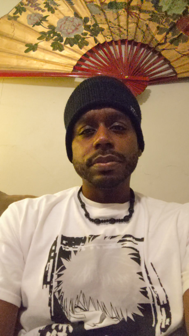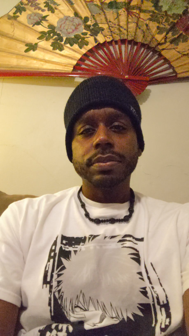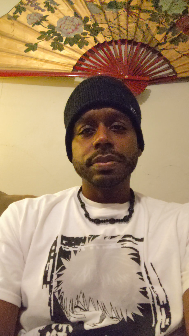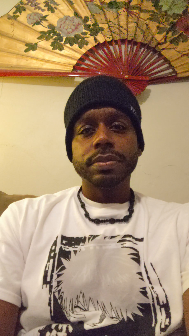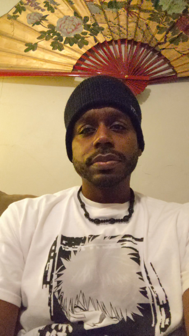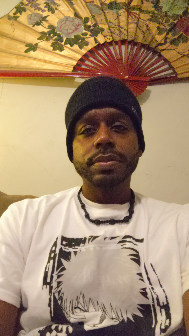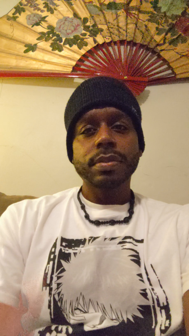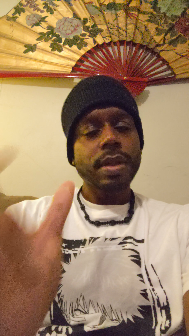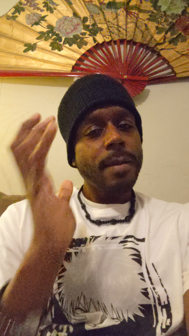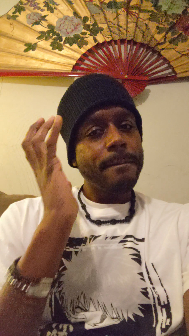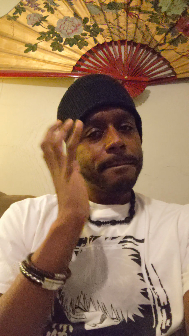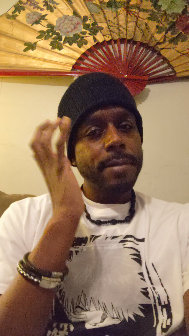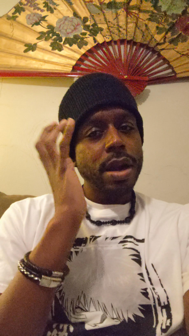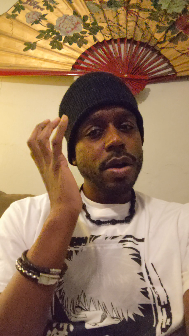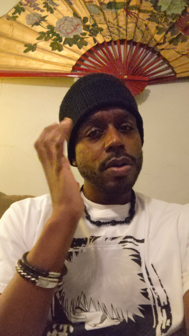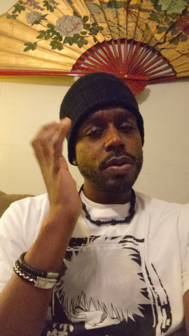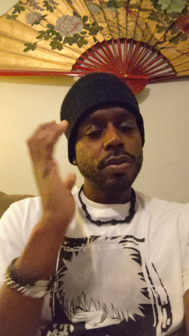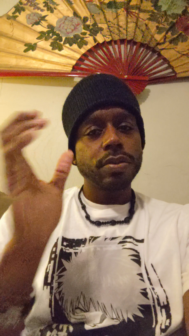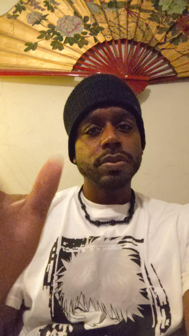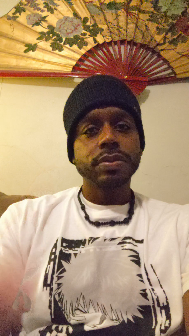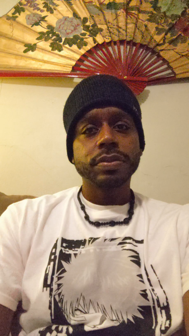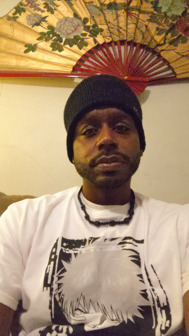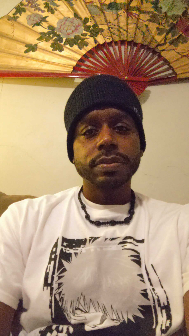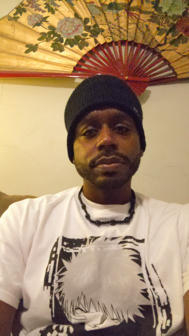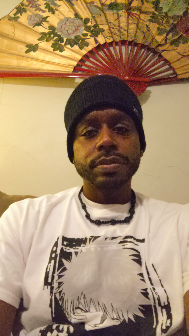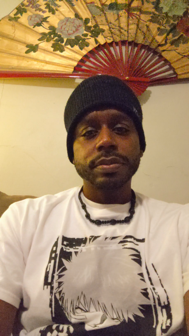pillow